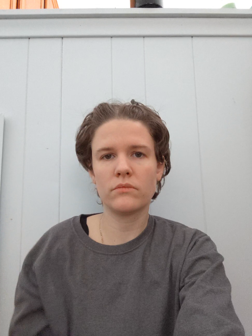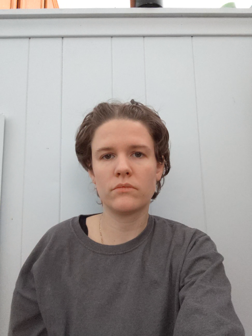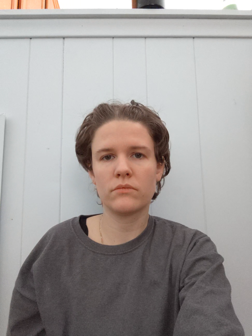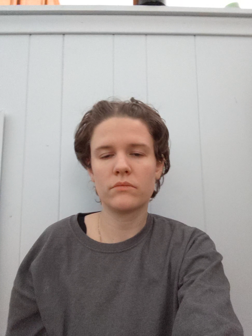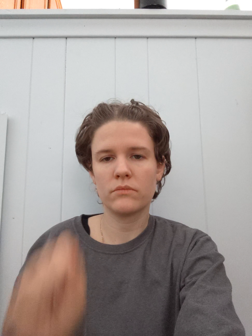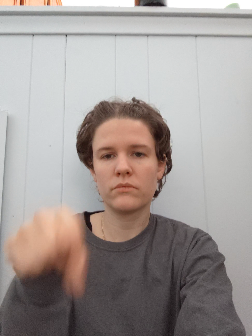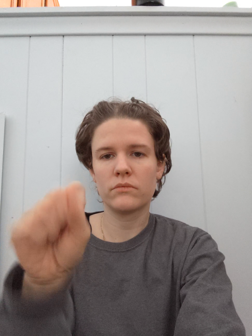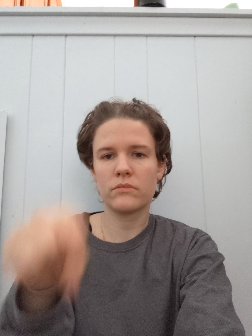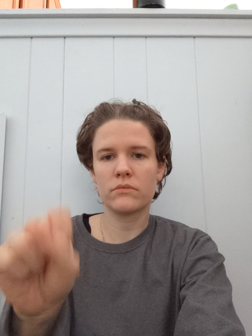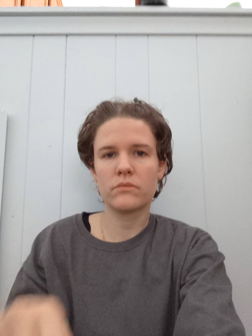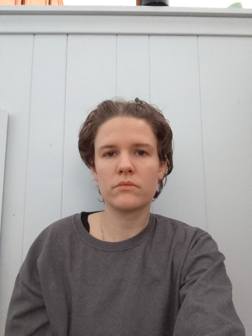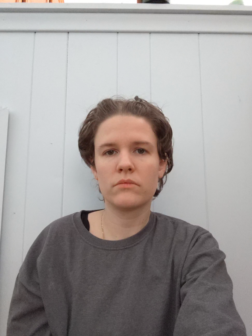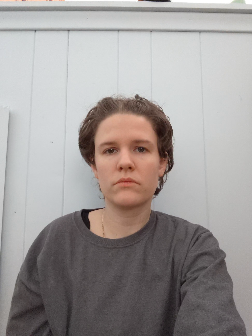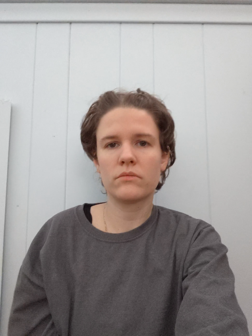yes